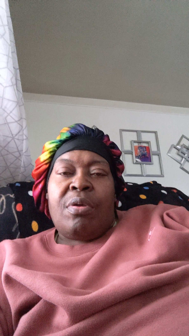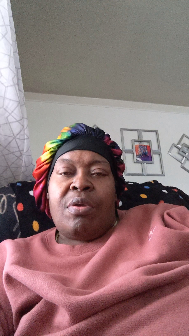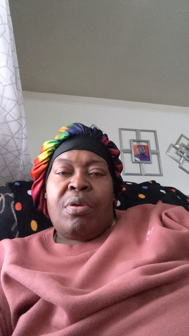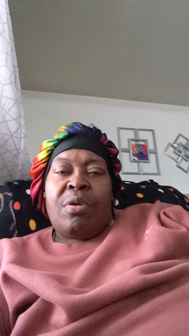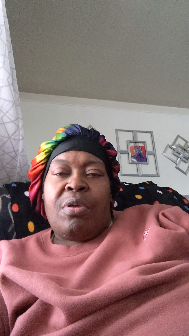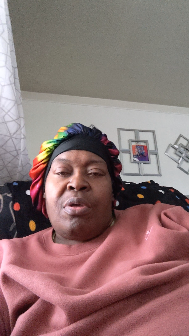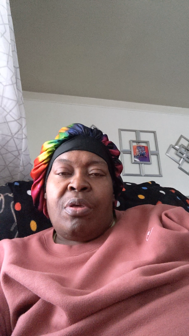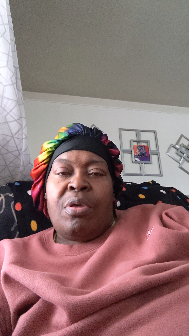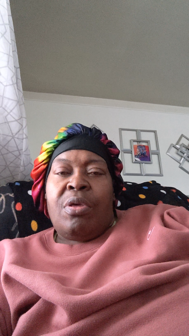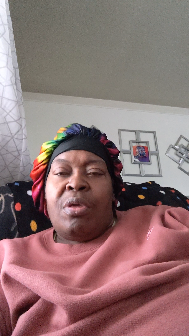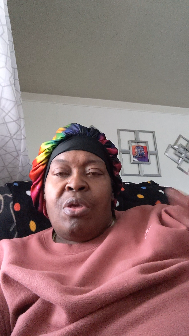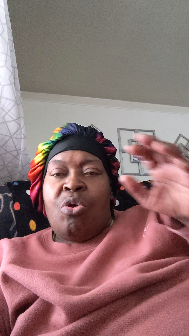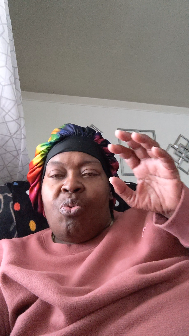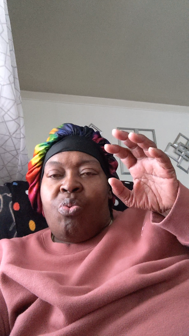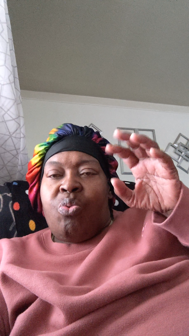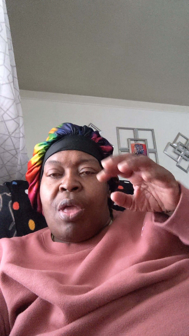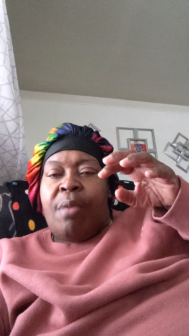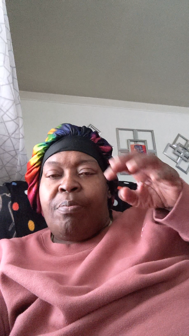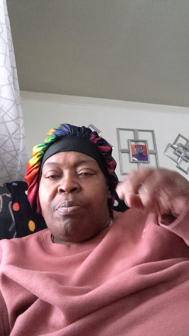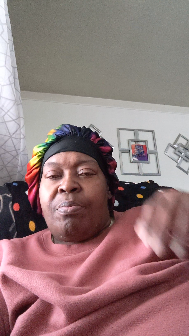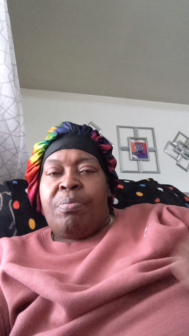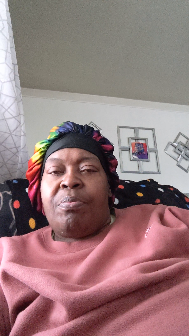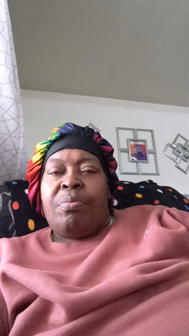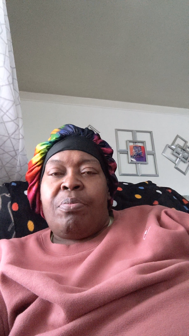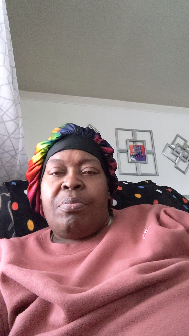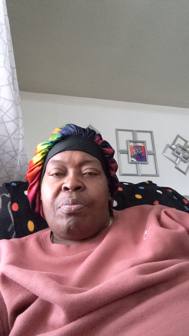grapes